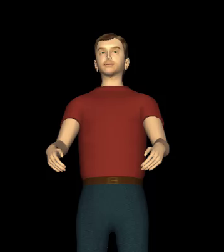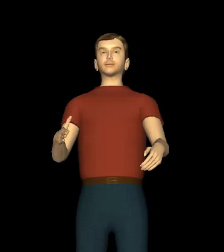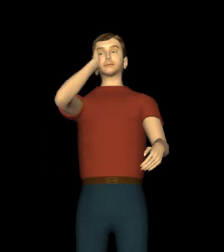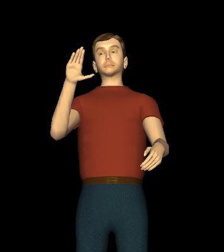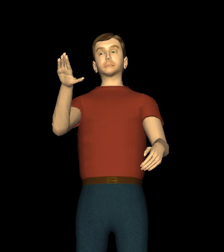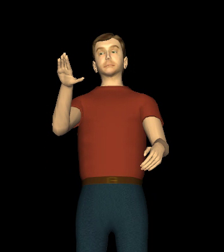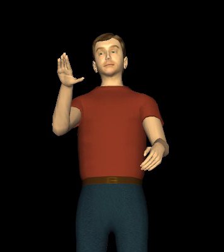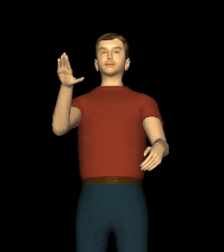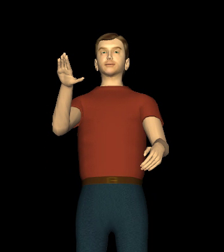لا أعلم